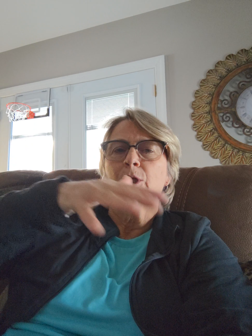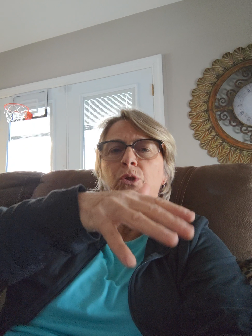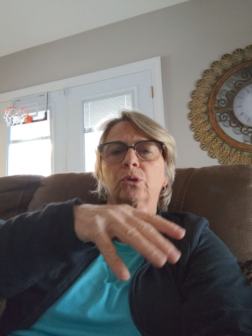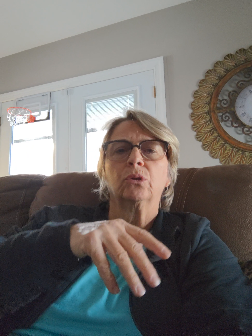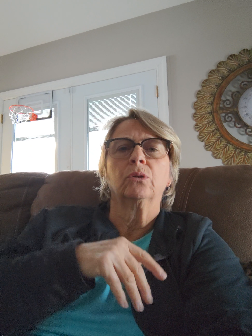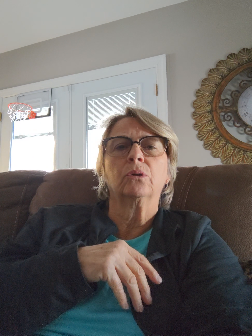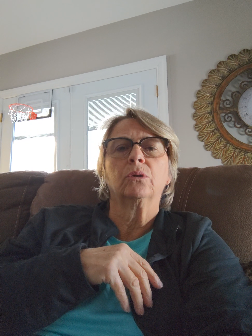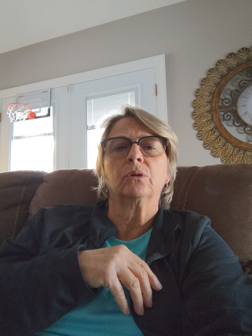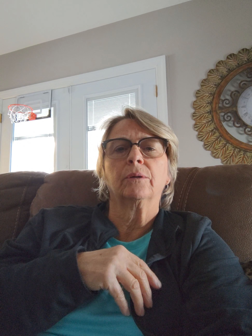helicopter